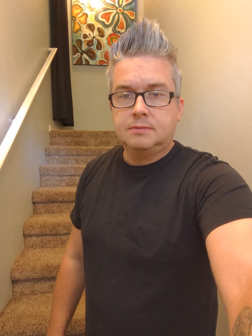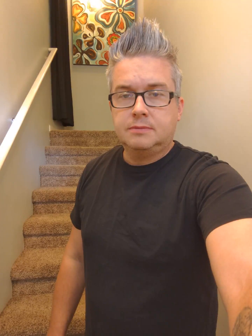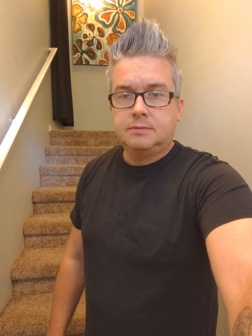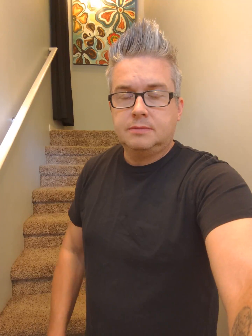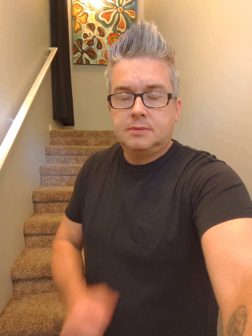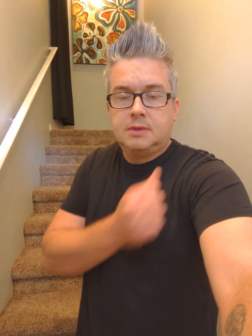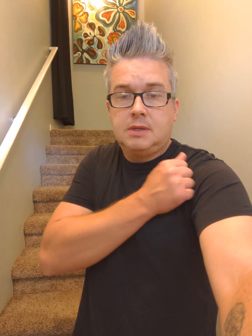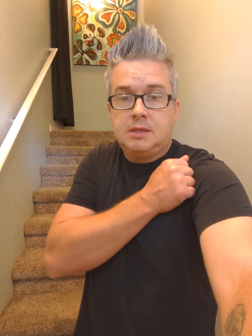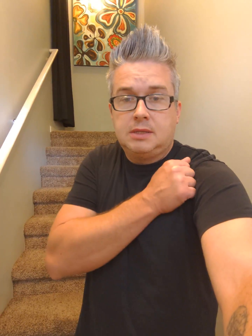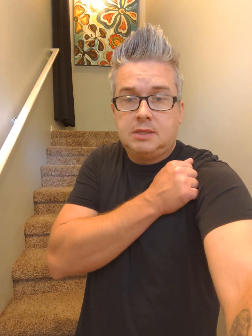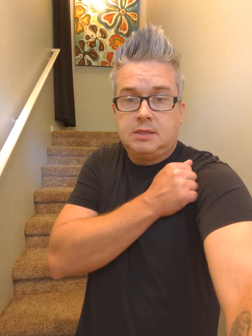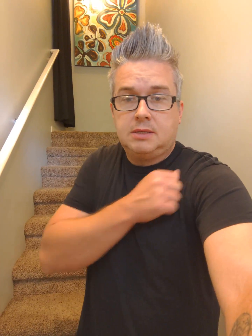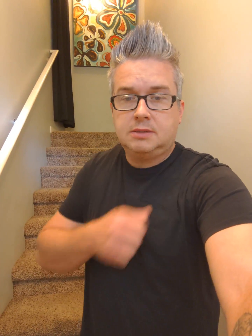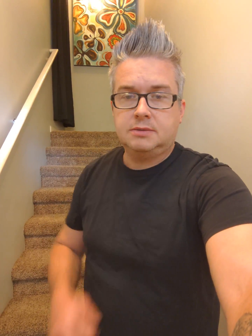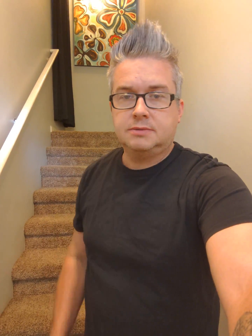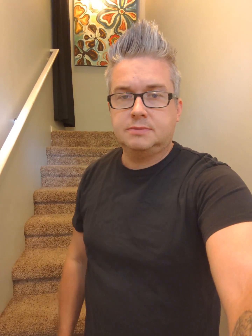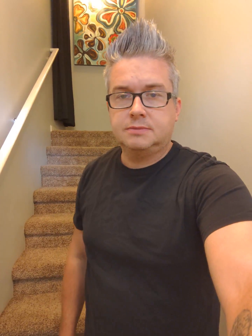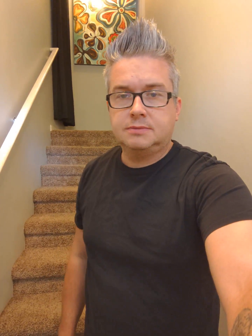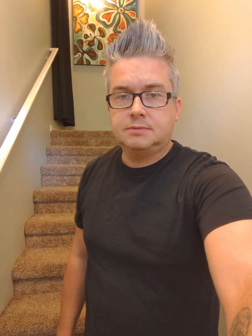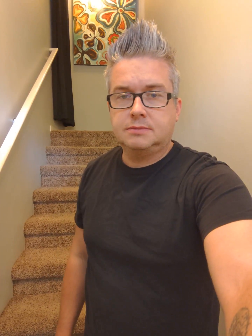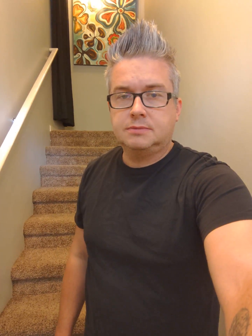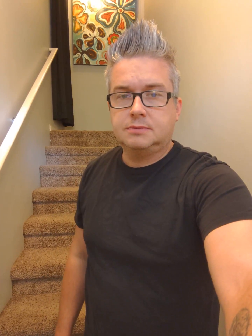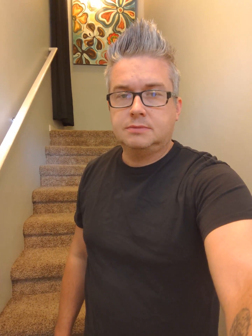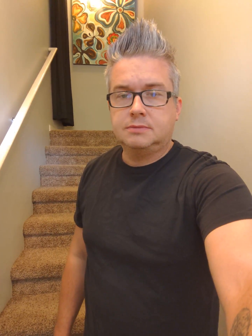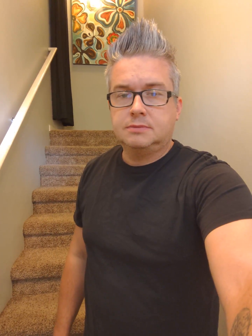hug